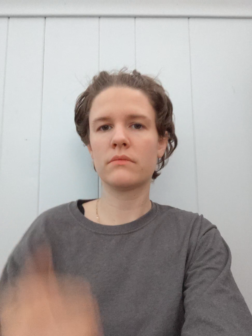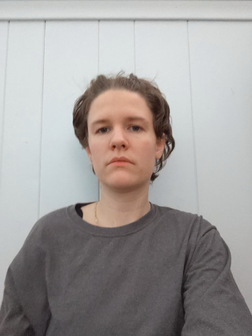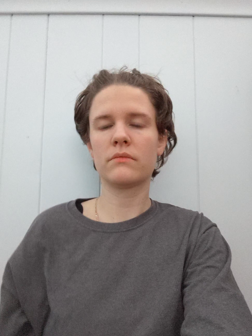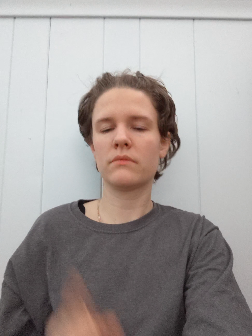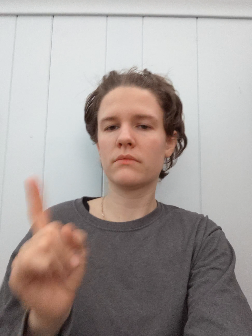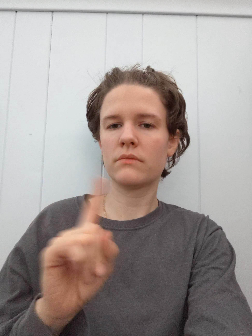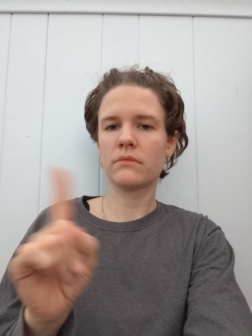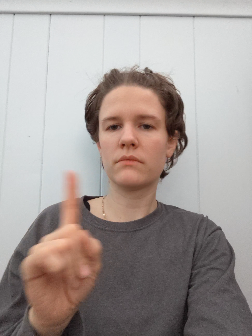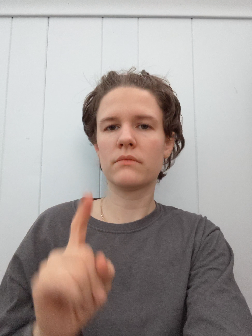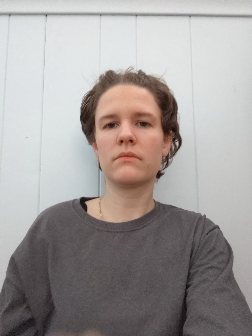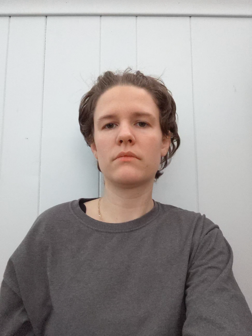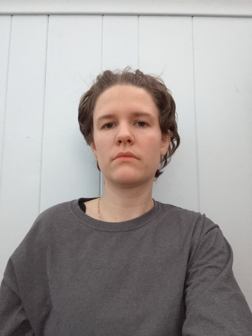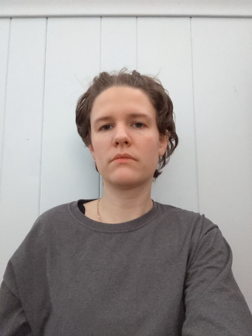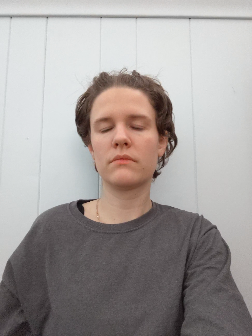where